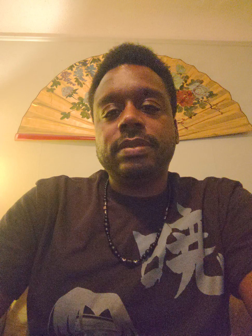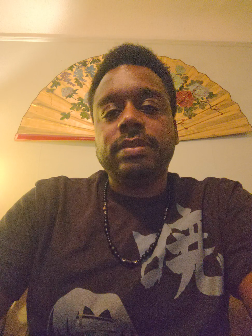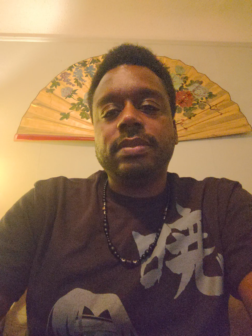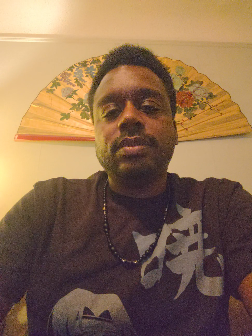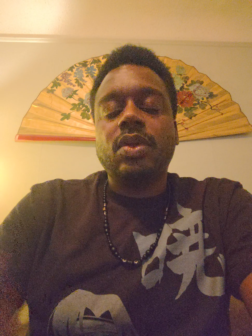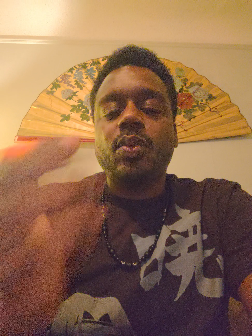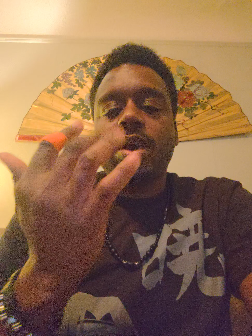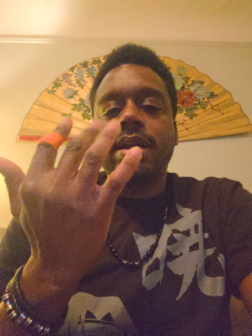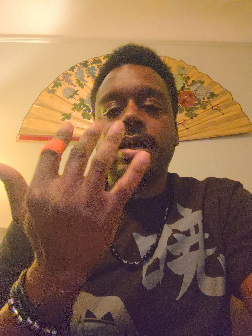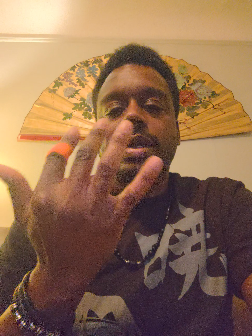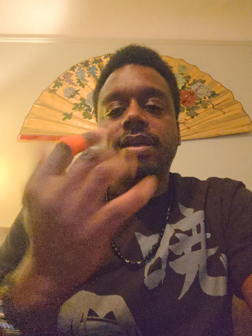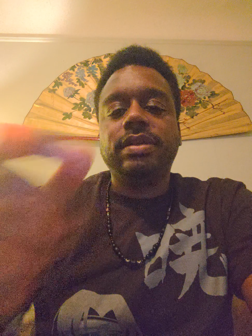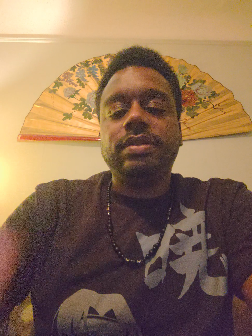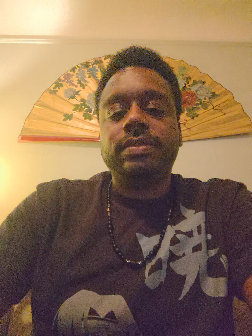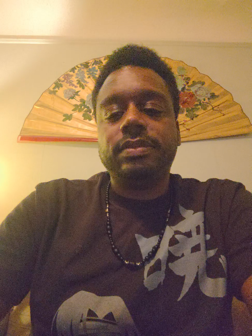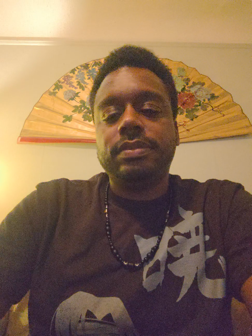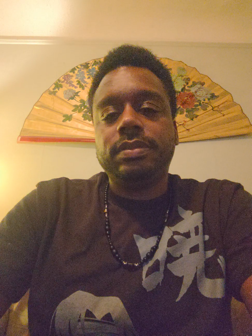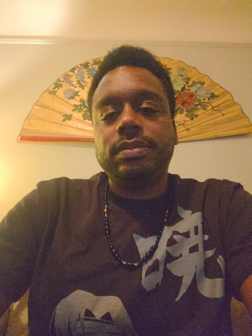wait